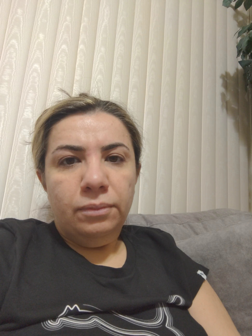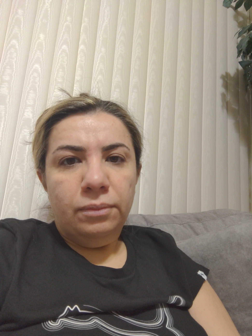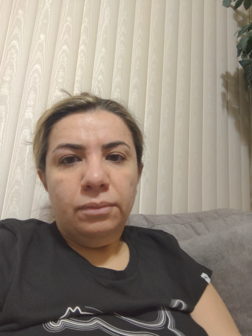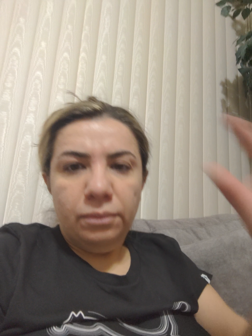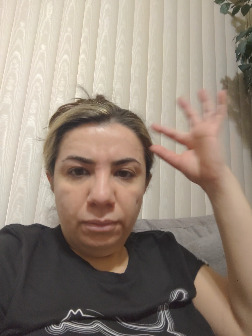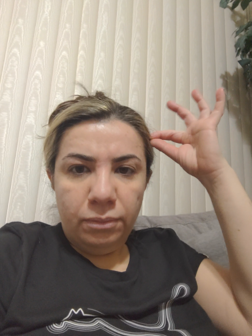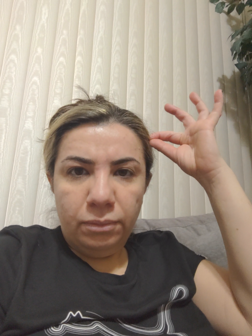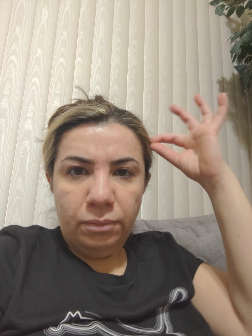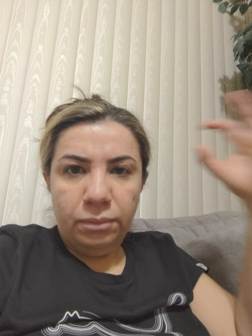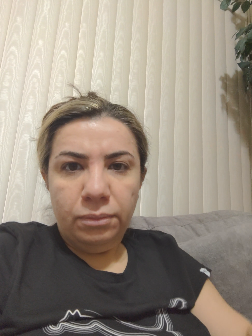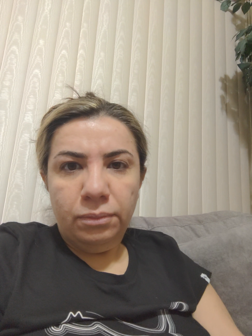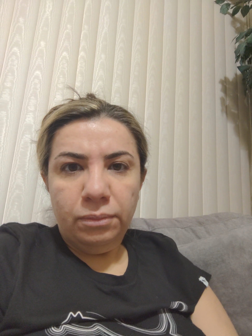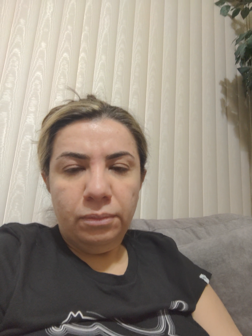hair